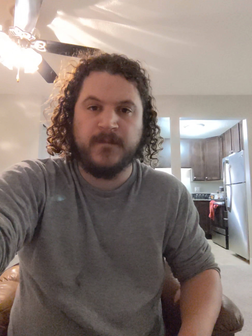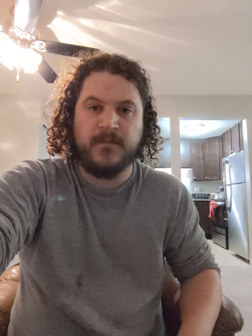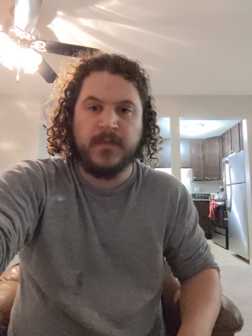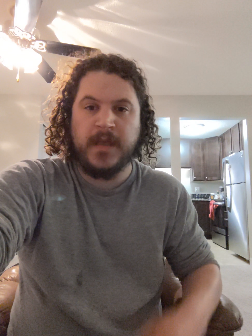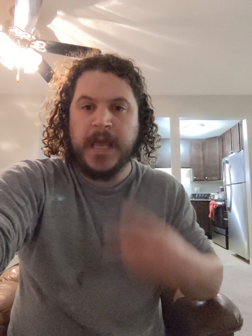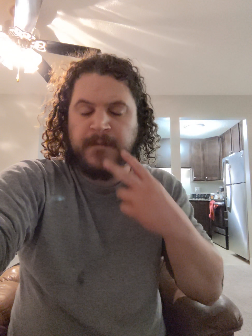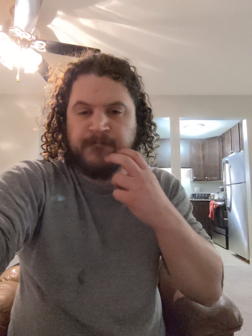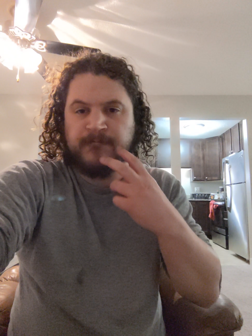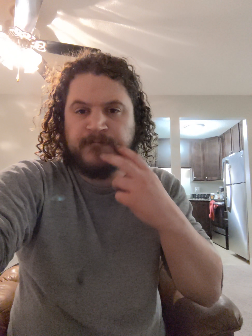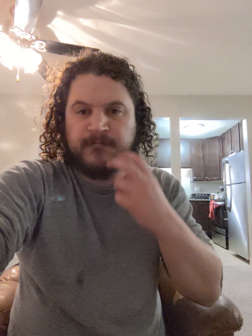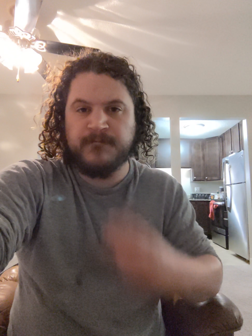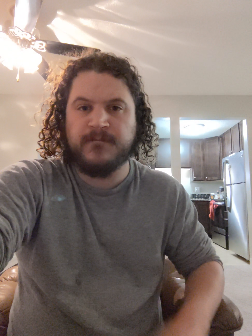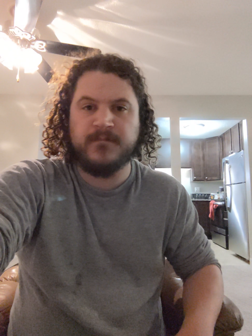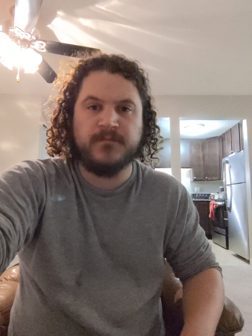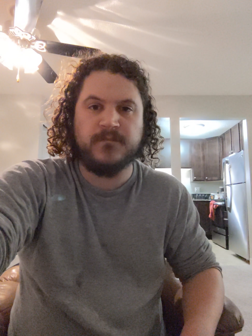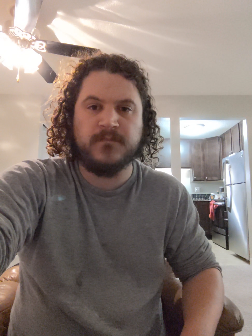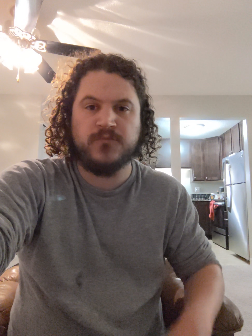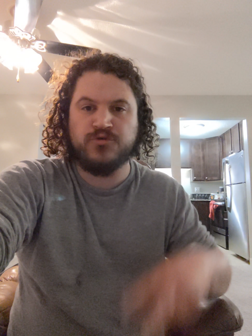gum